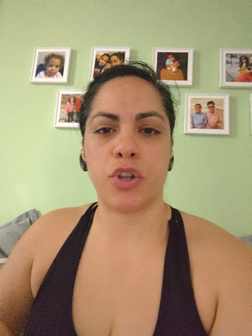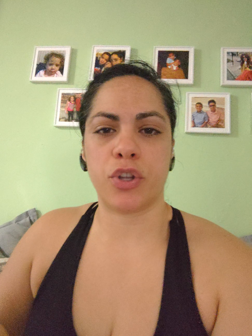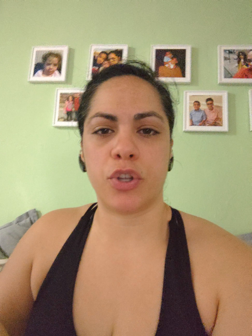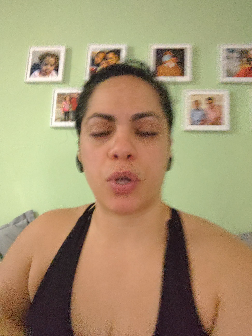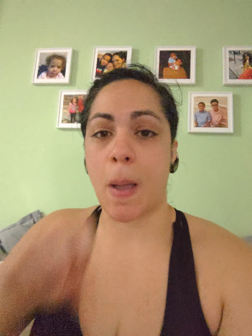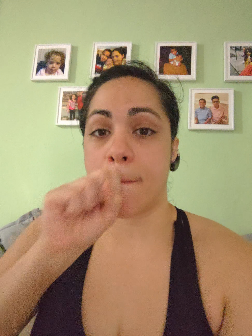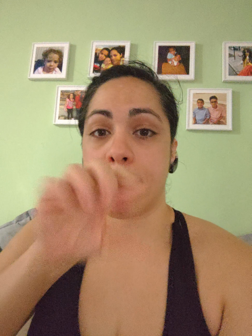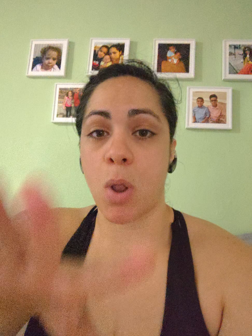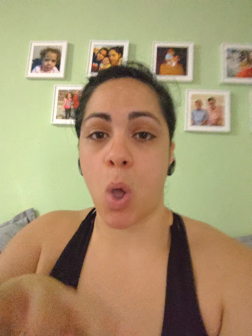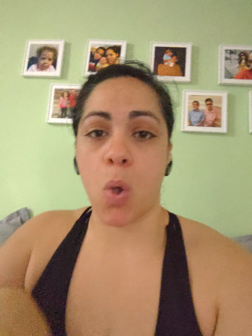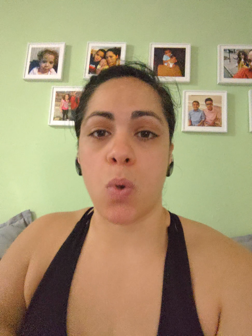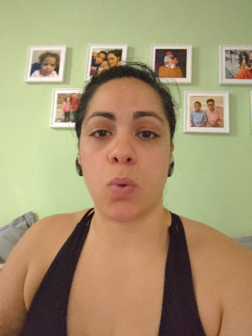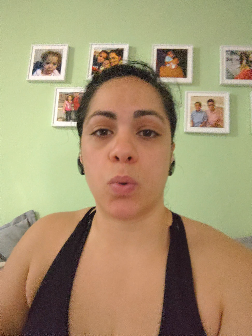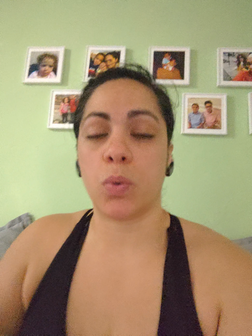blow